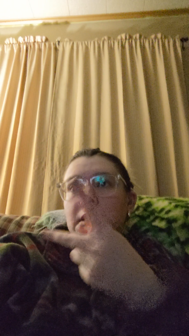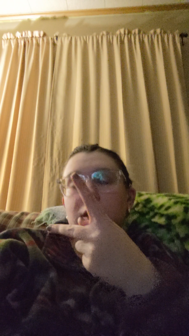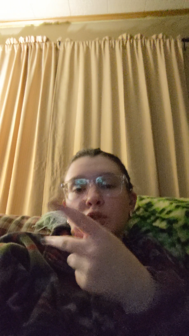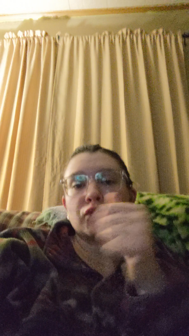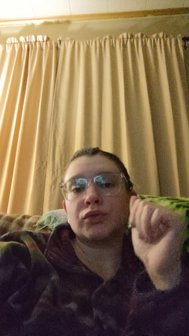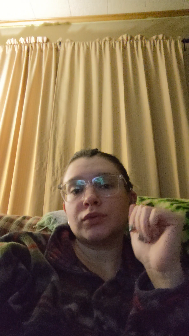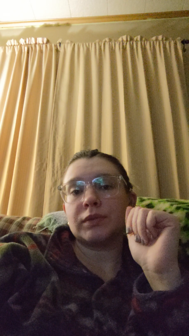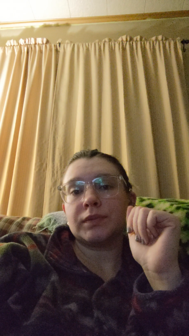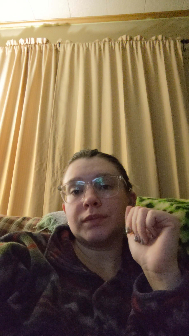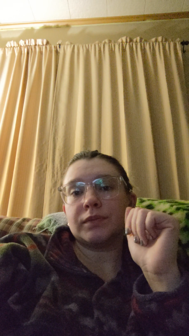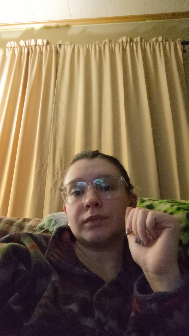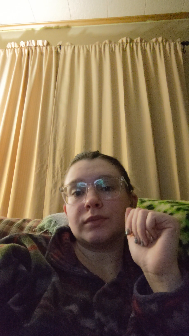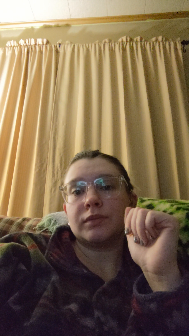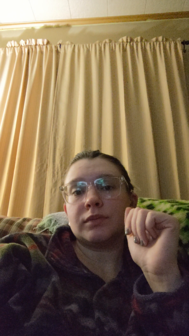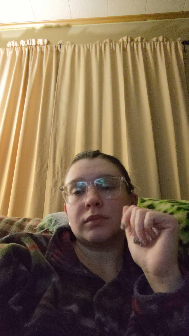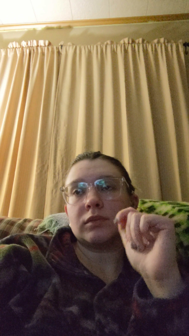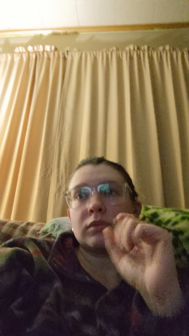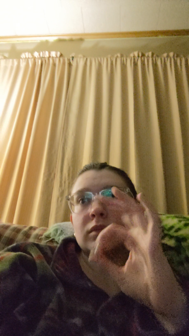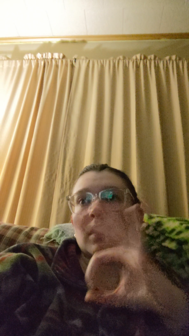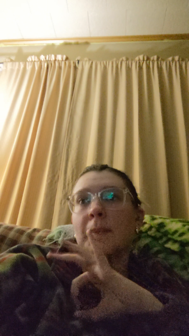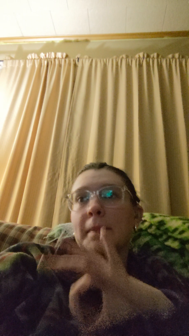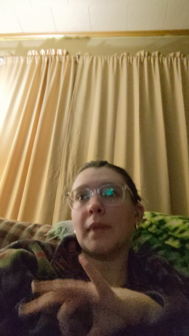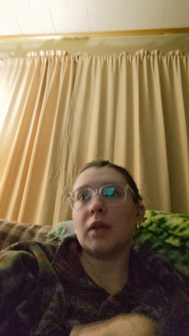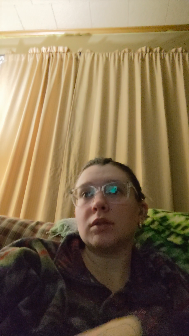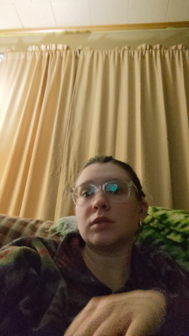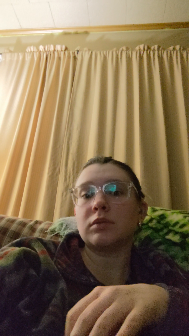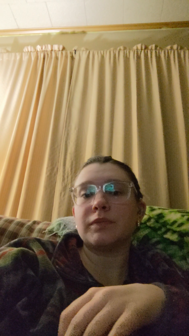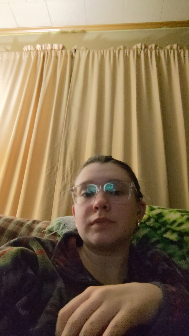button